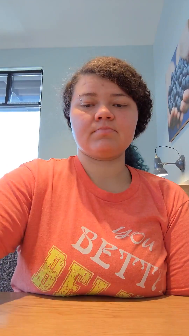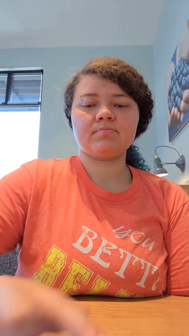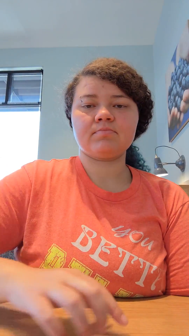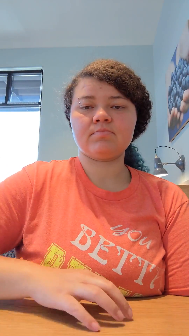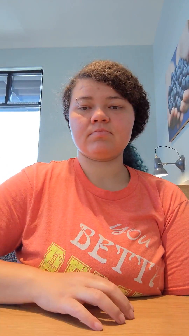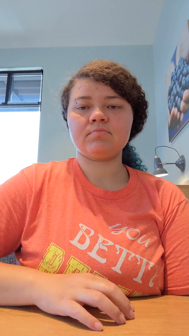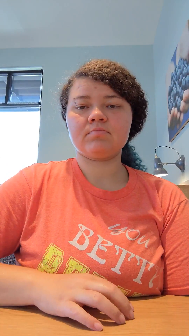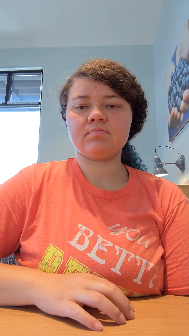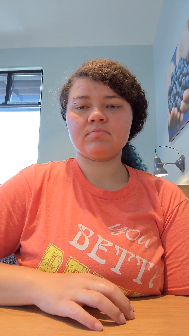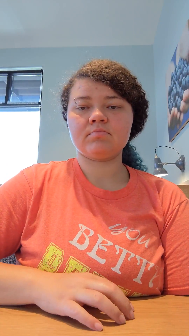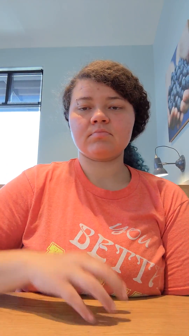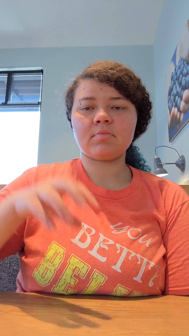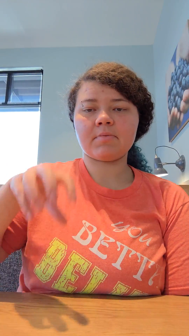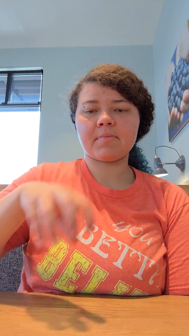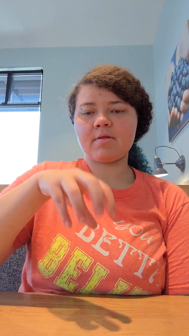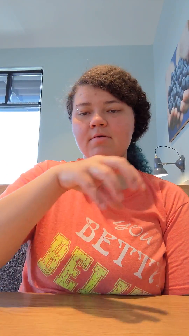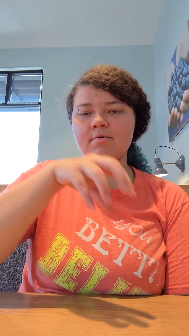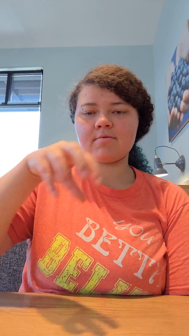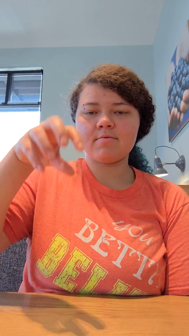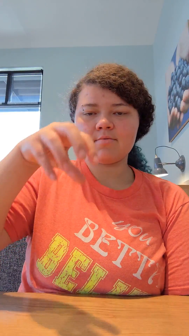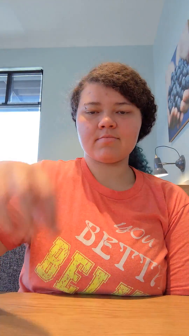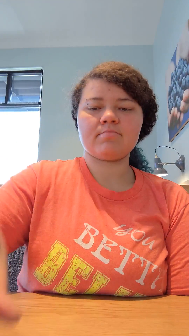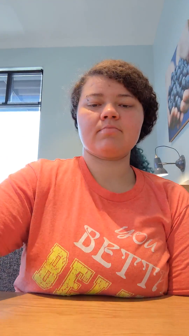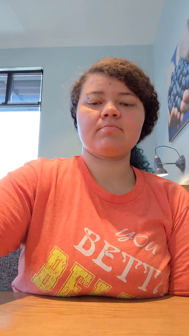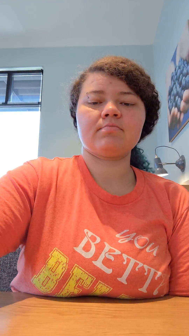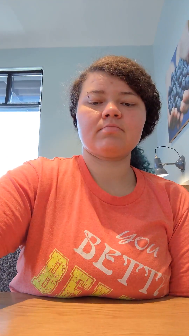block